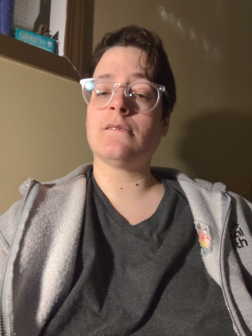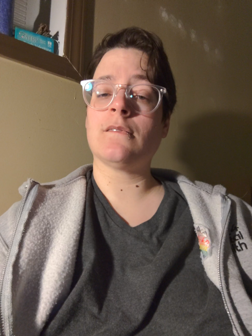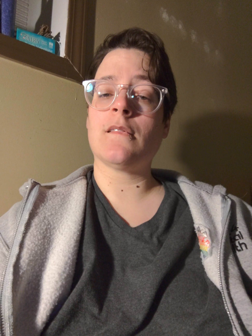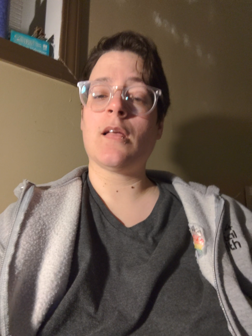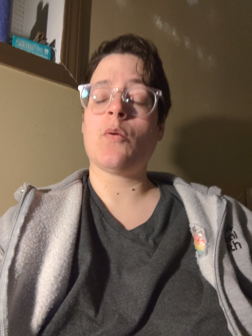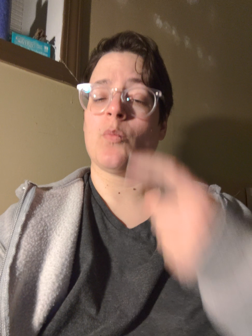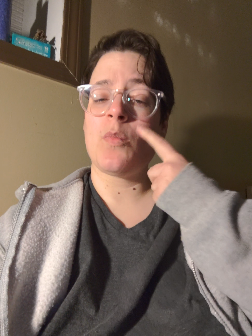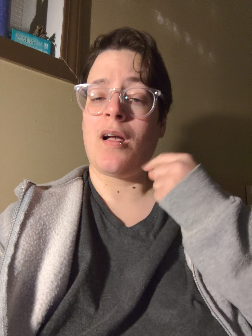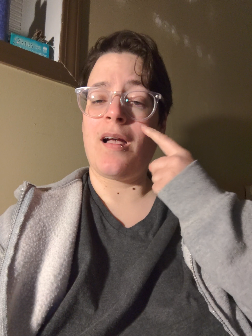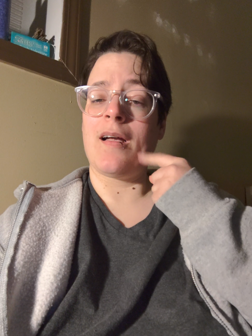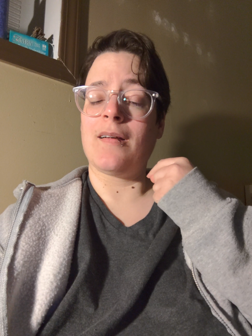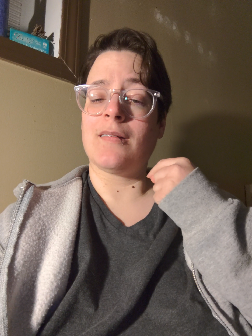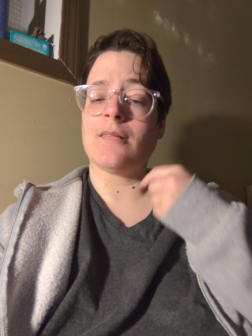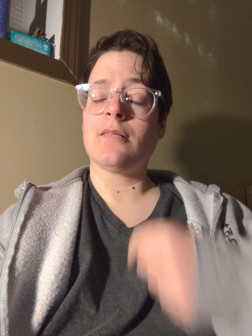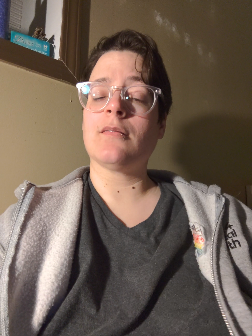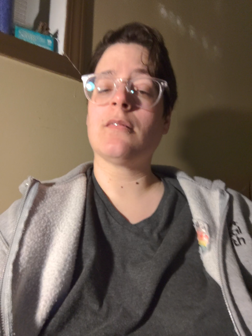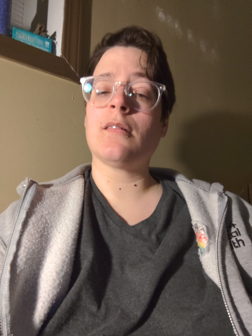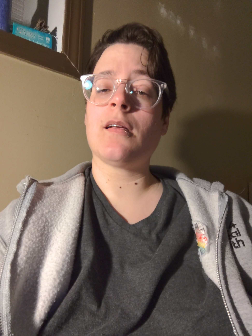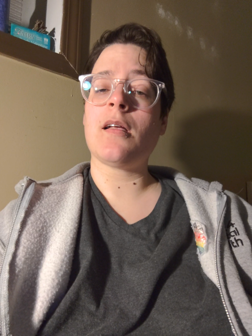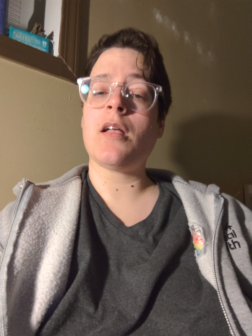cry